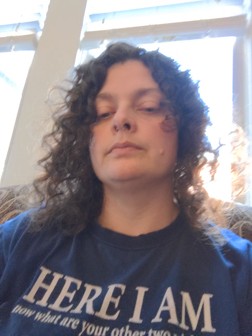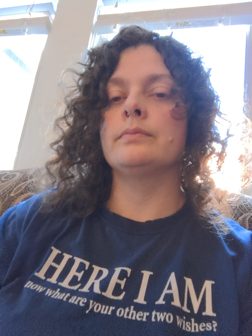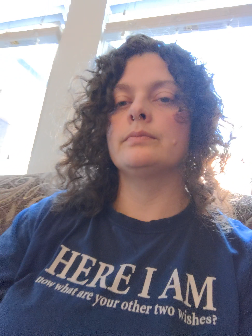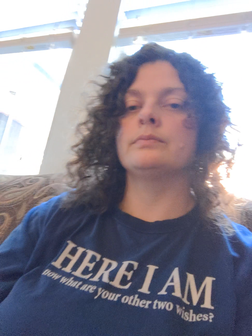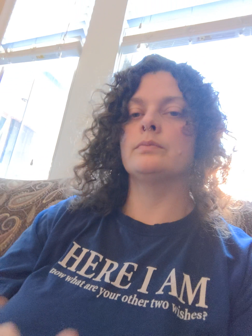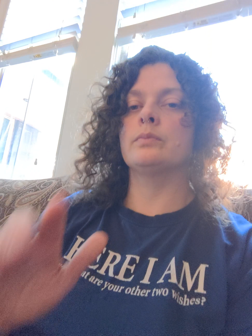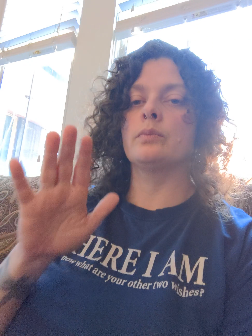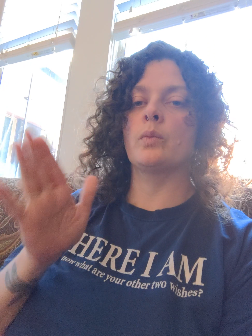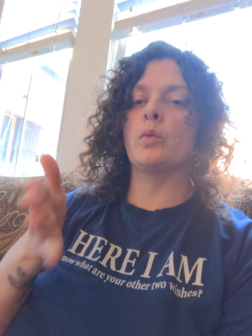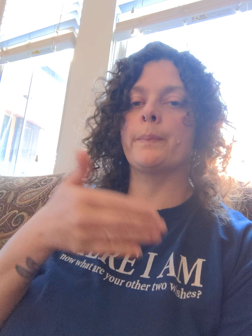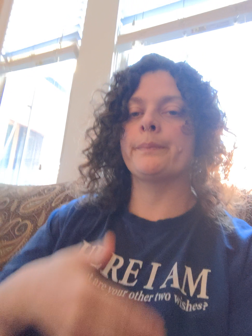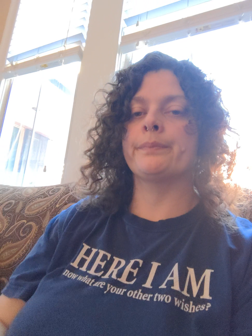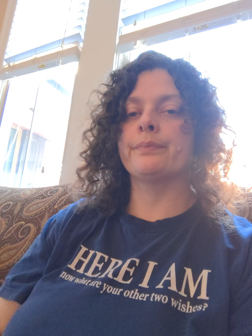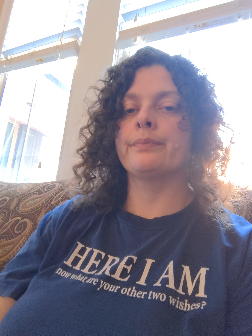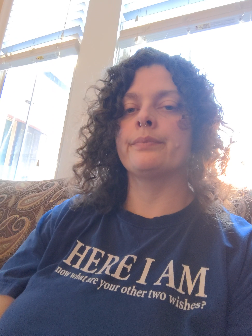room